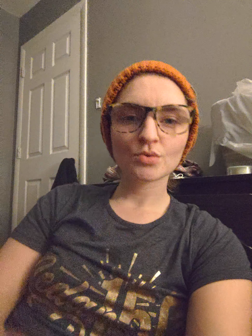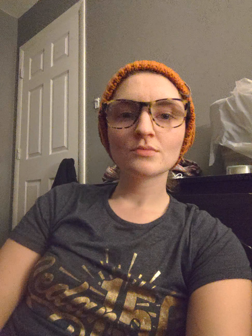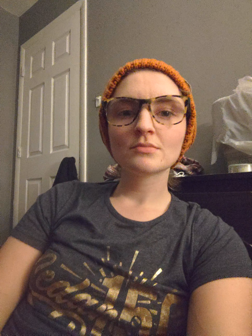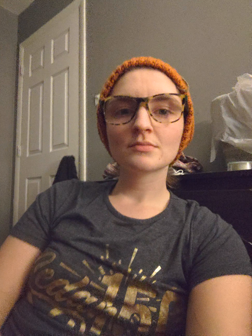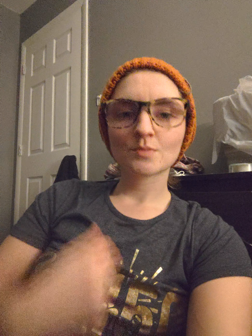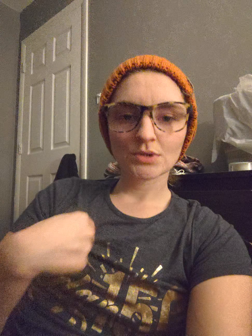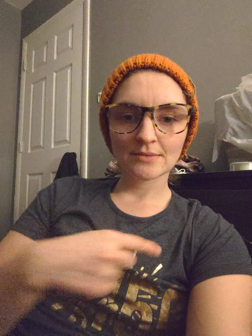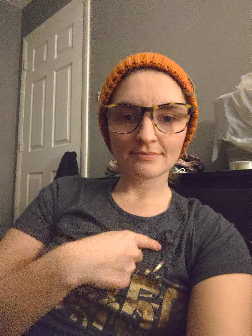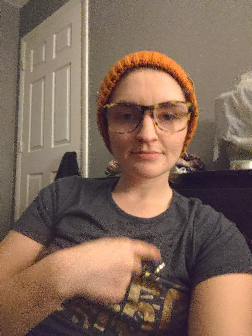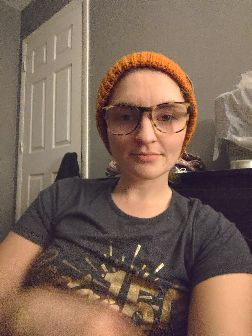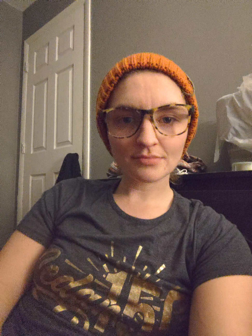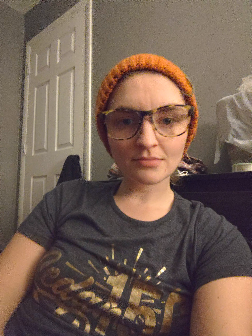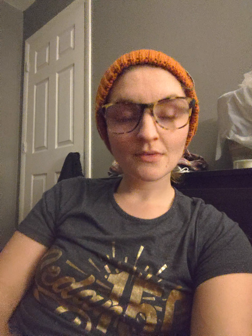we